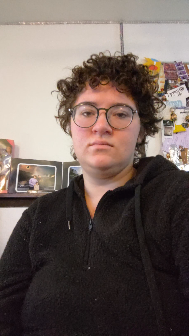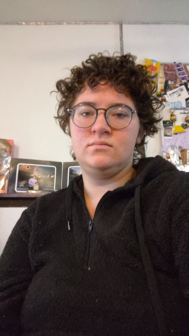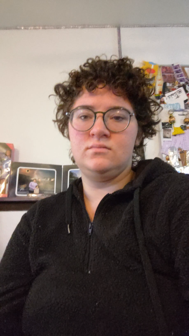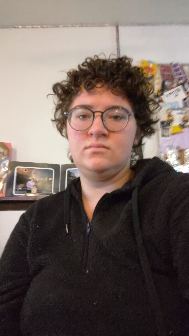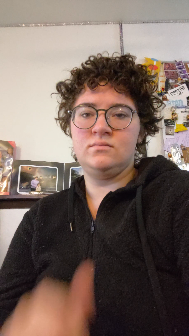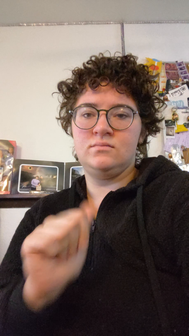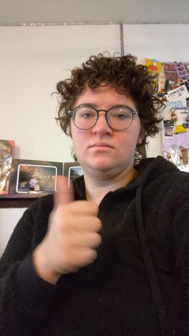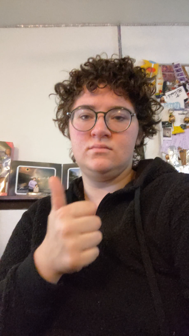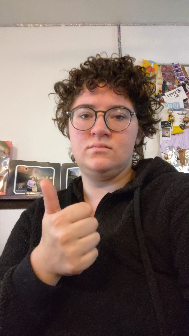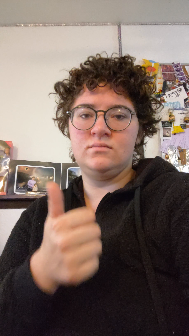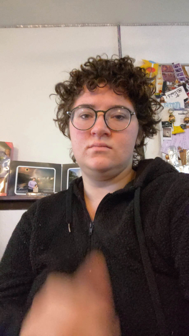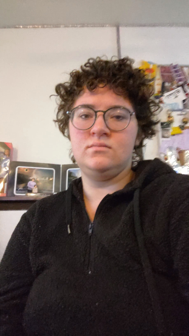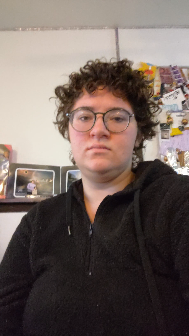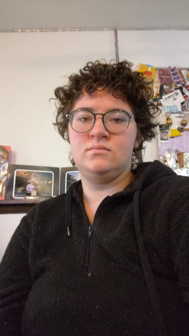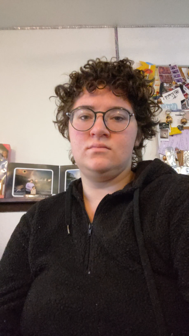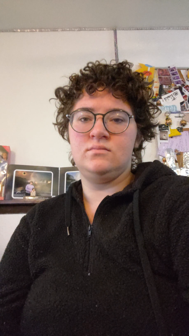how